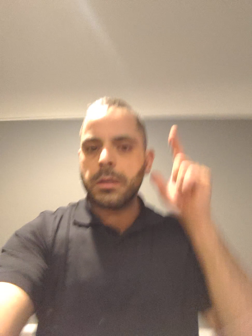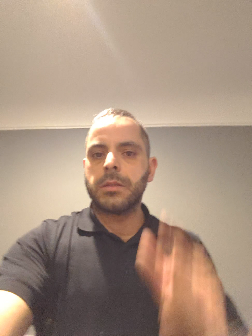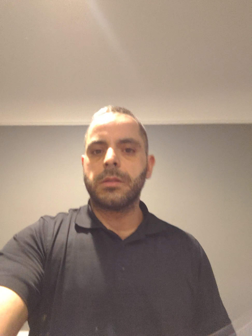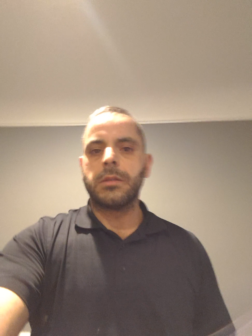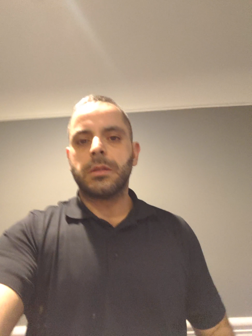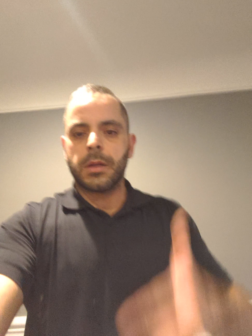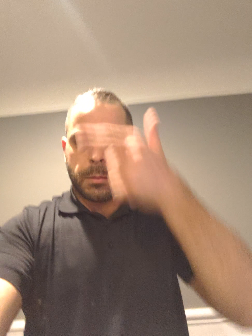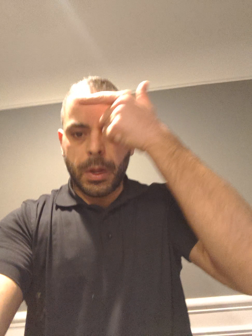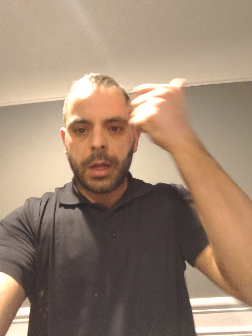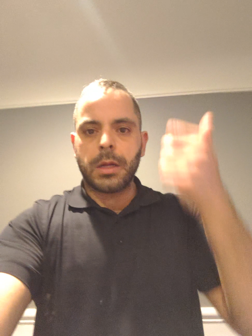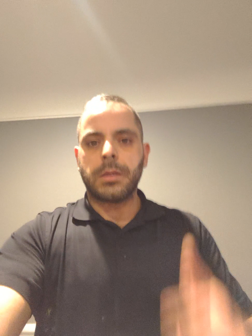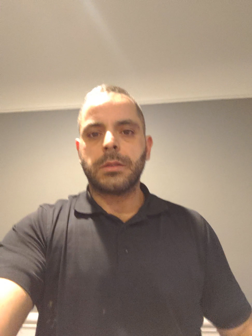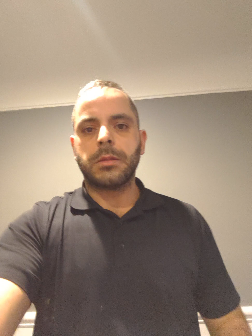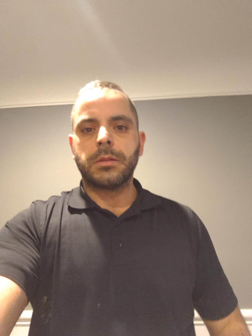because